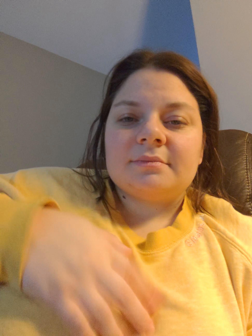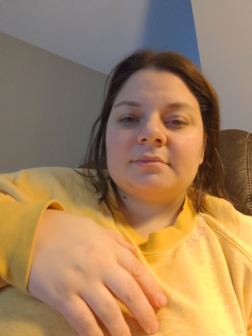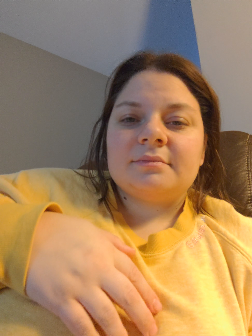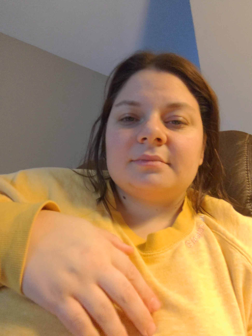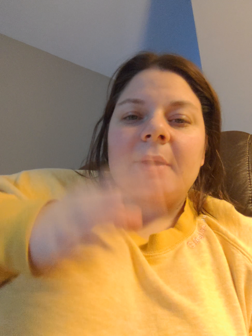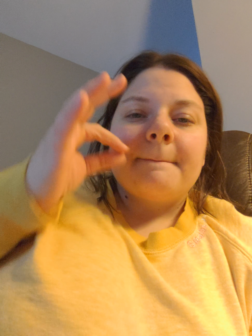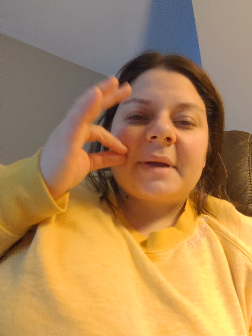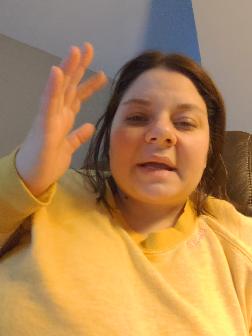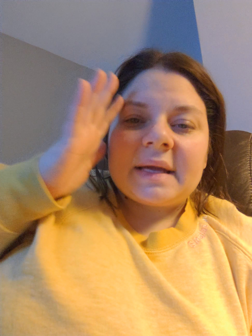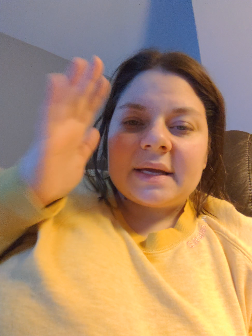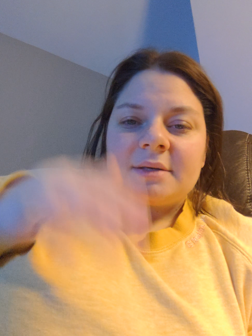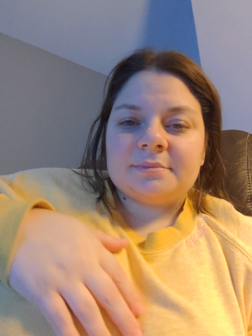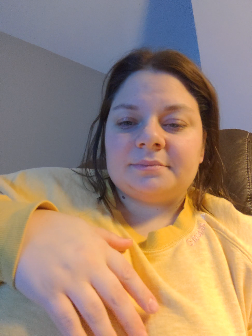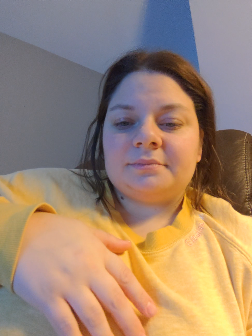bee